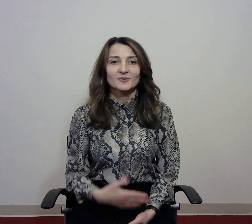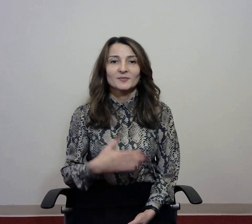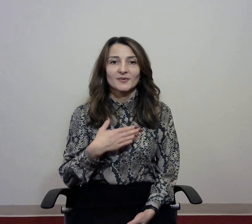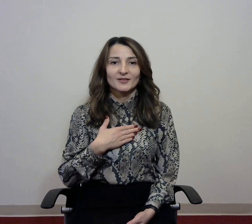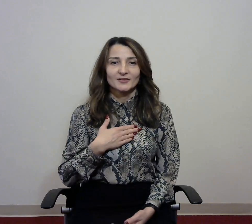mən